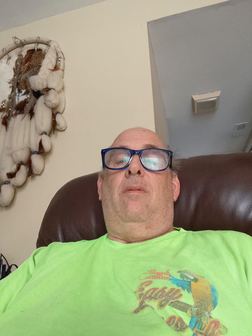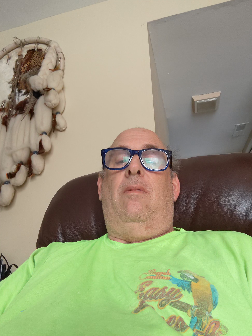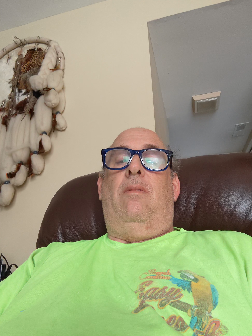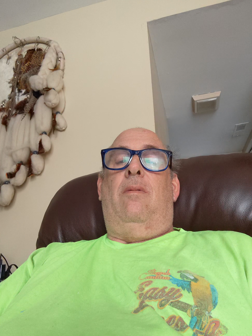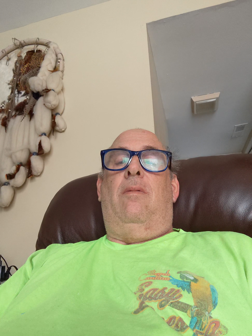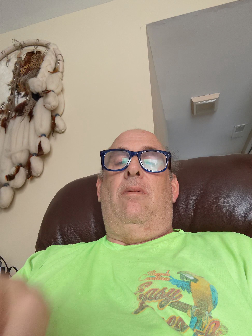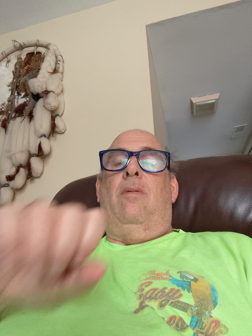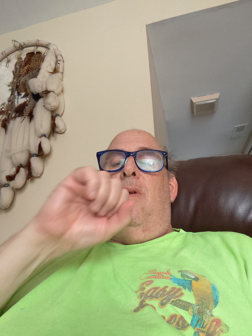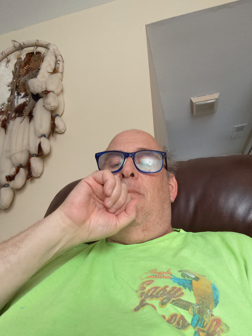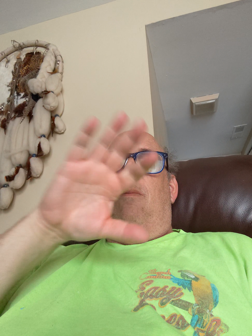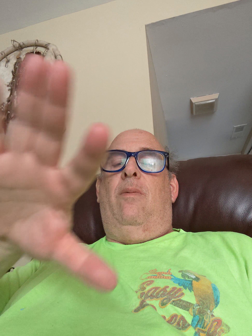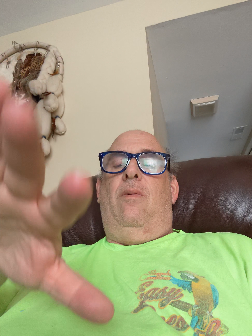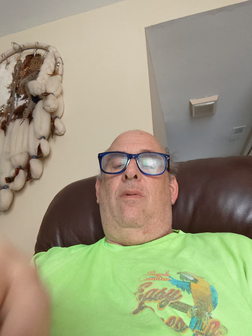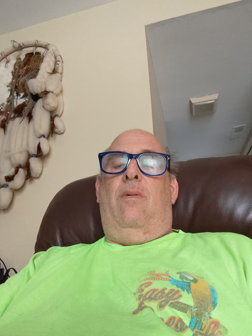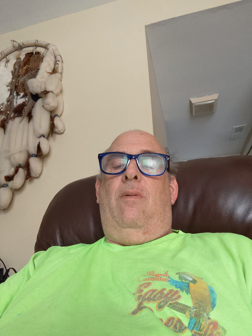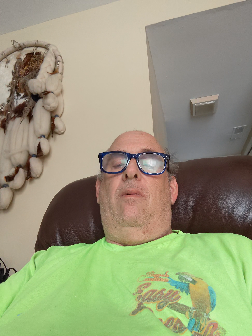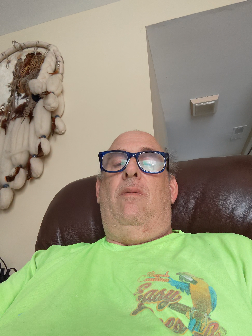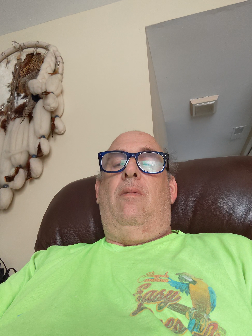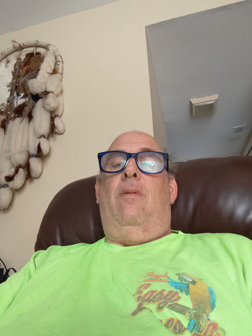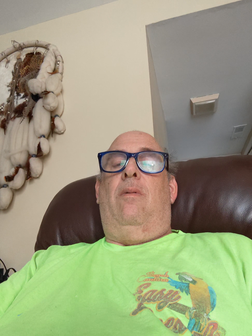blow